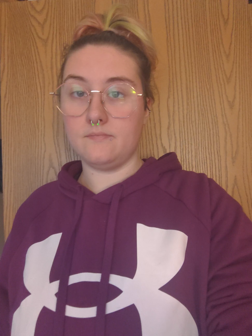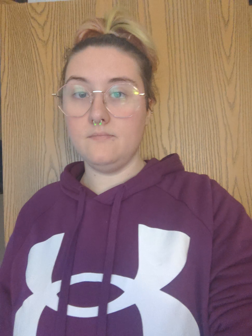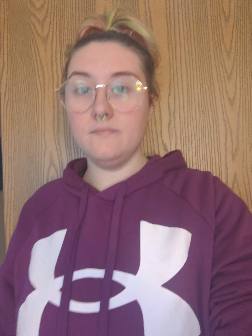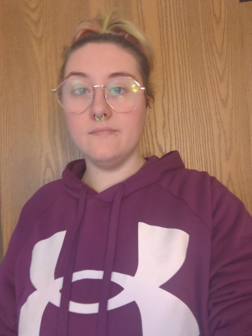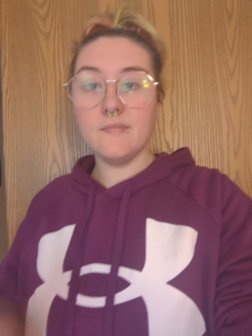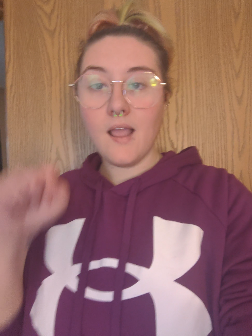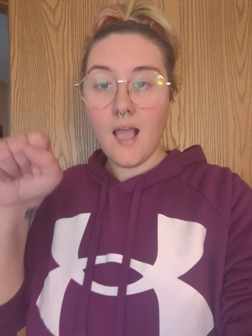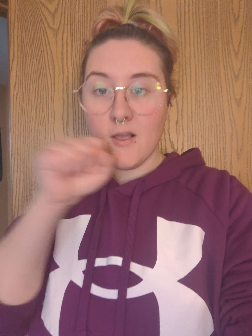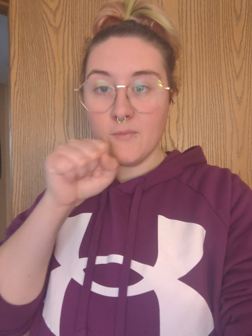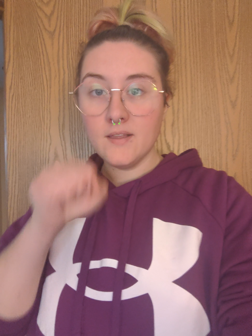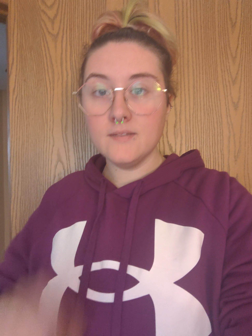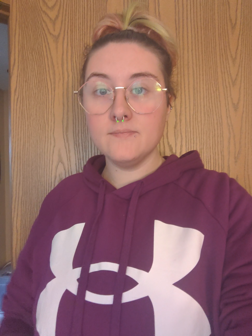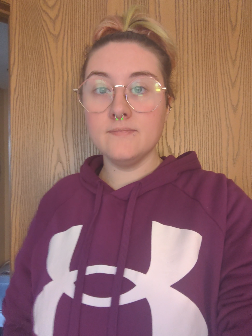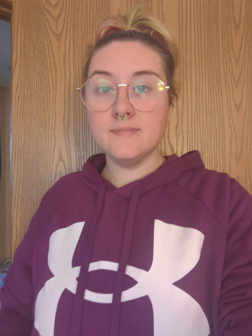carrot